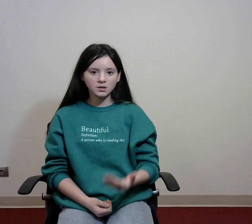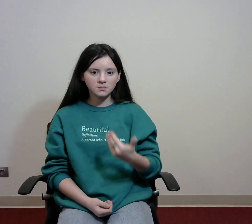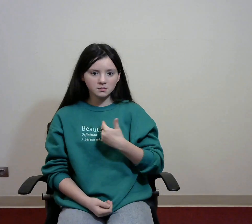mən